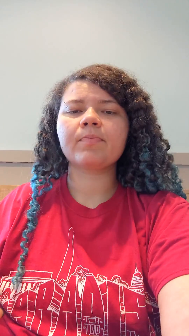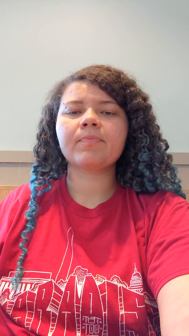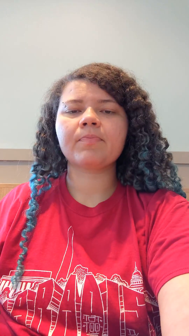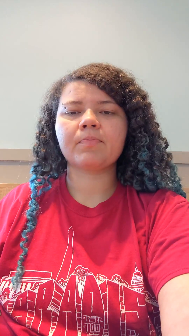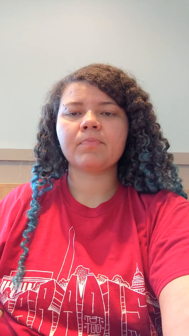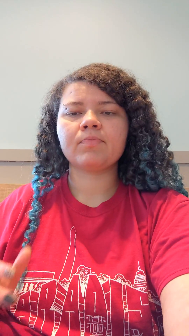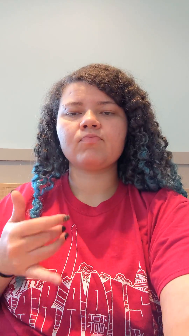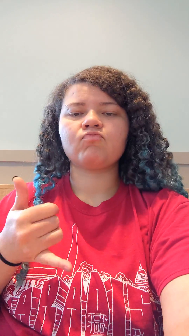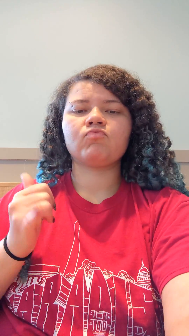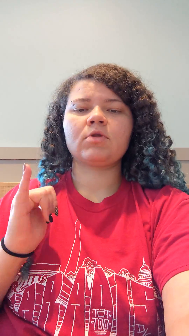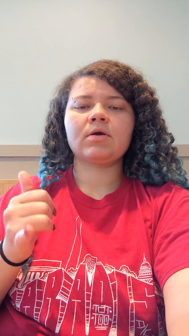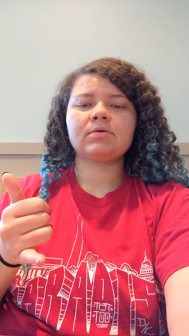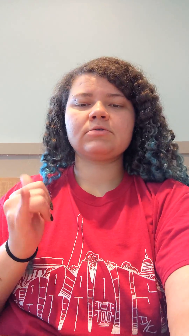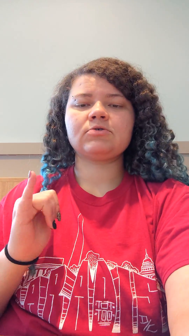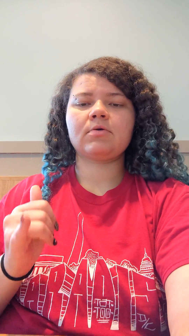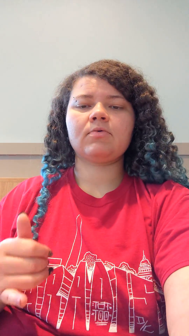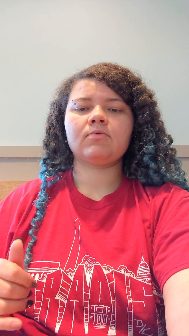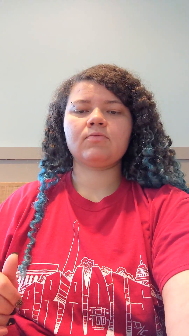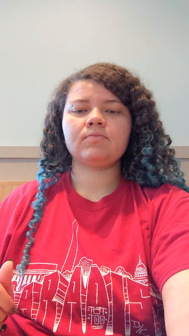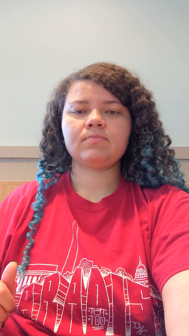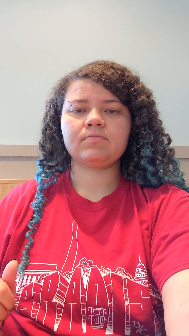rocking chair